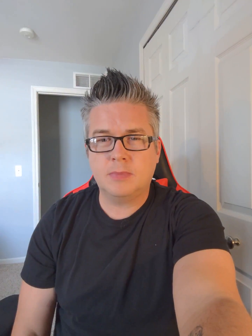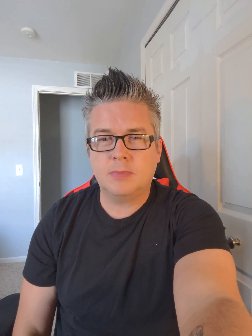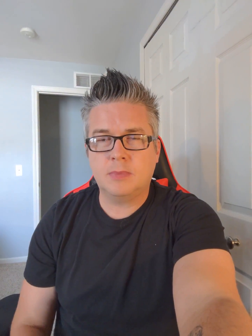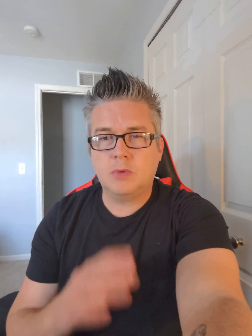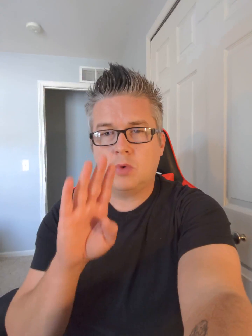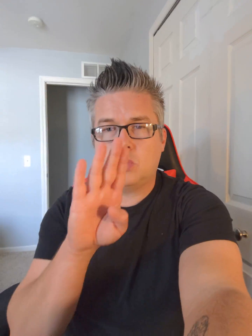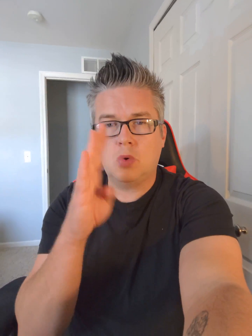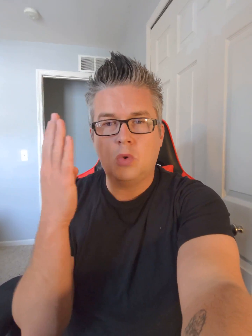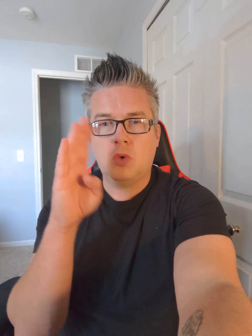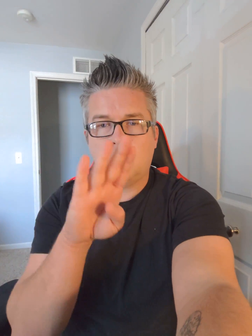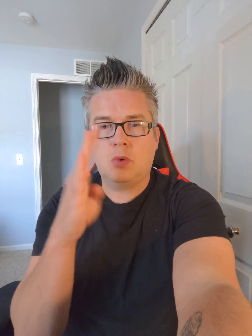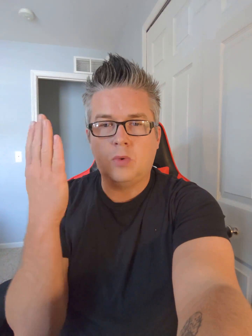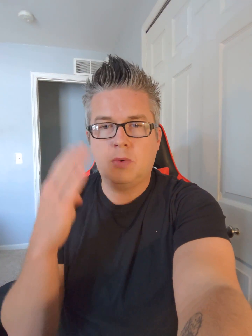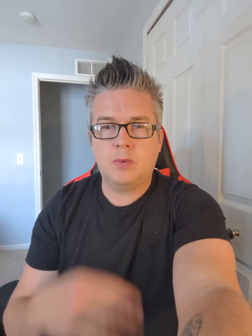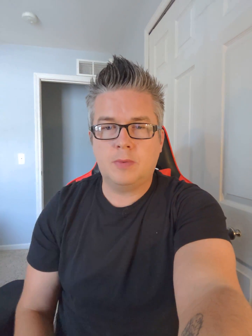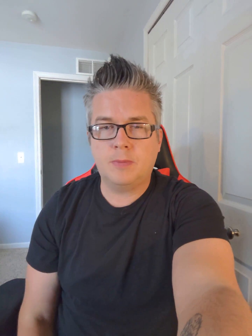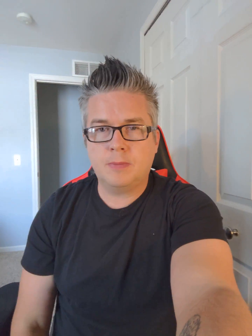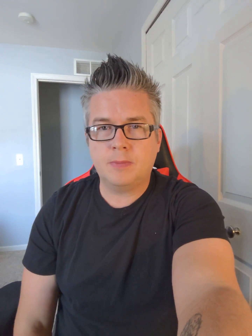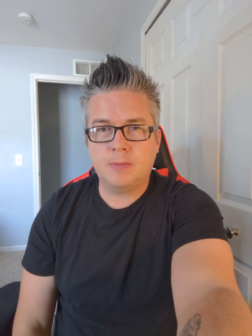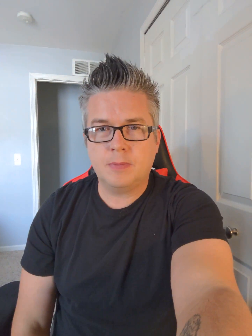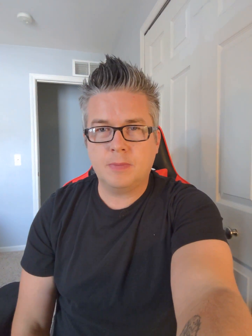door